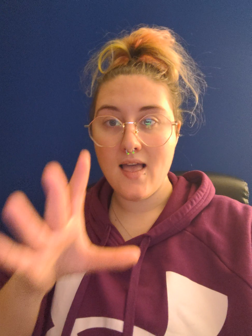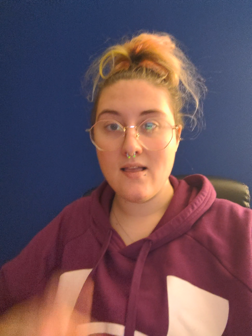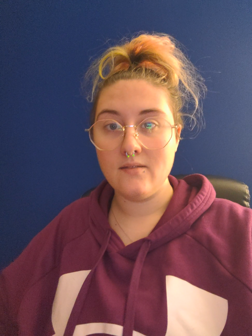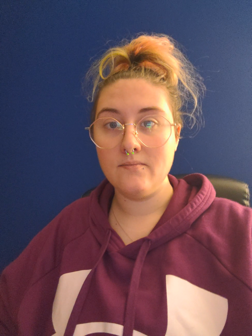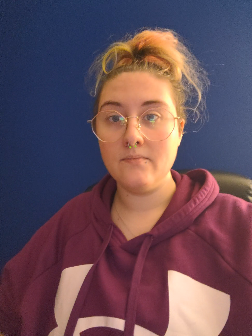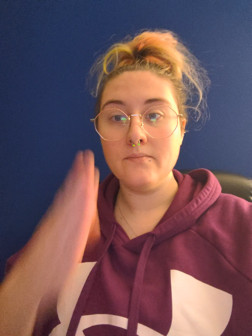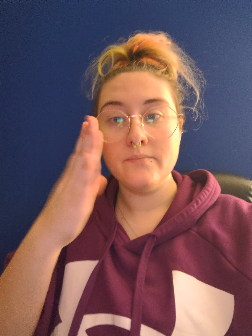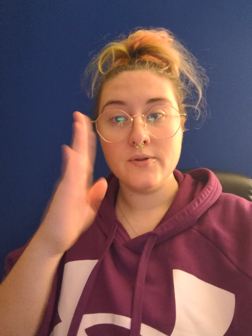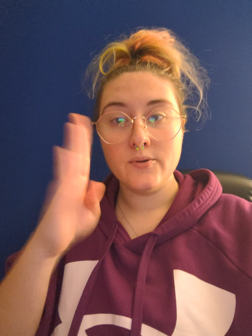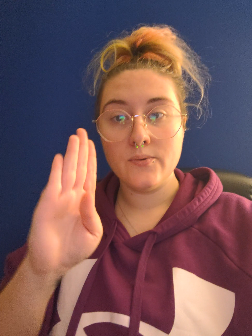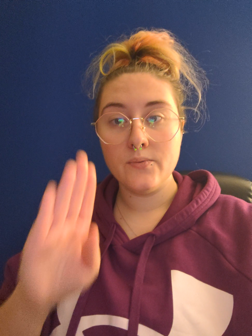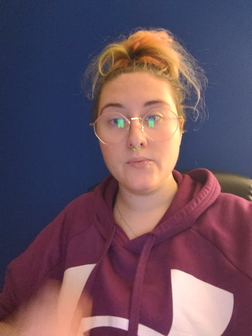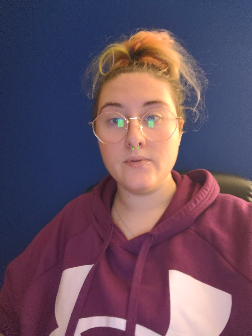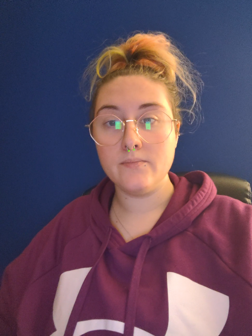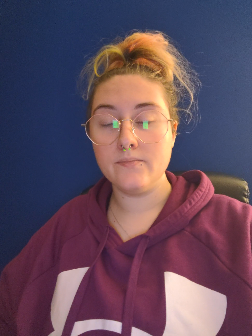blue